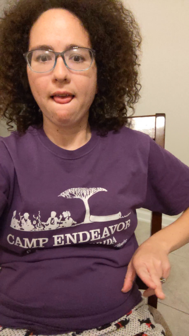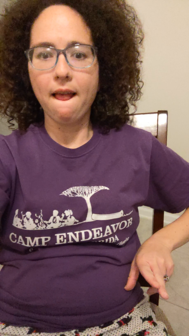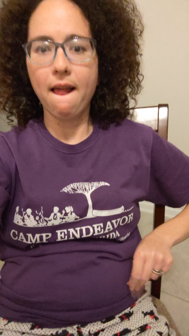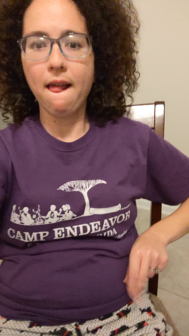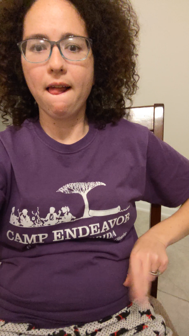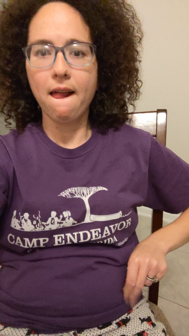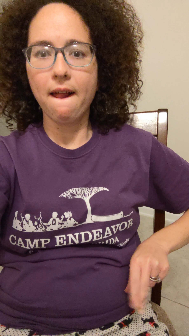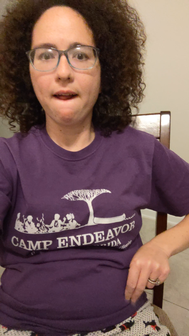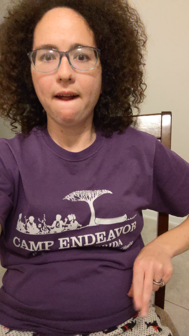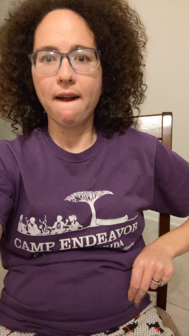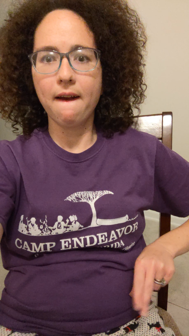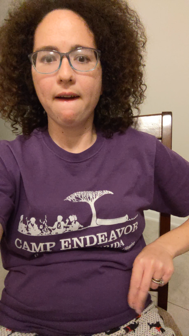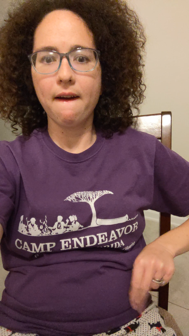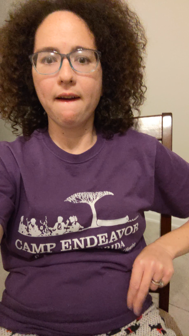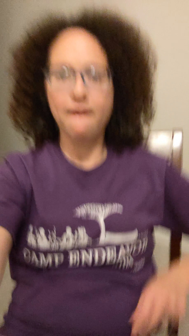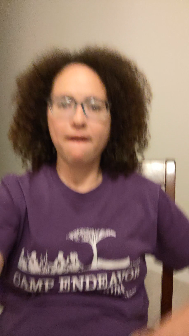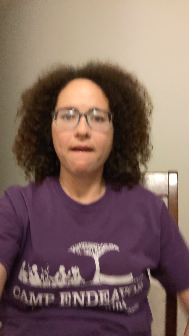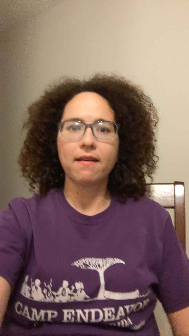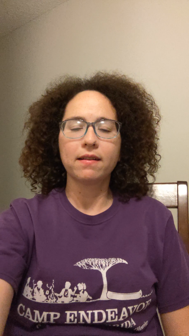diaper